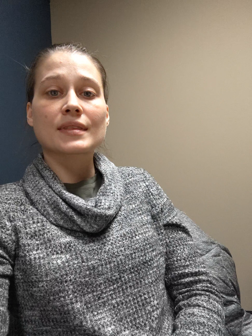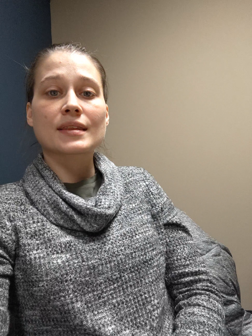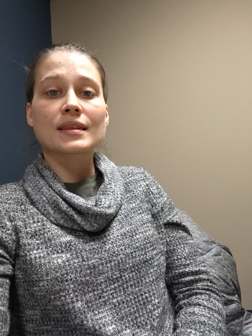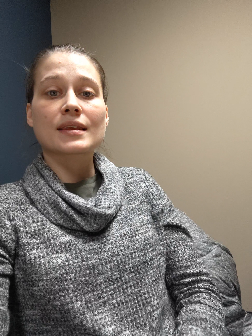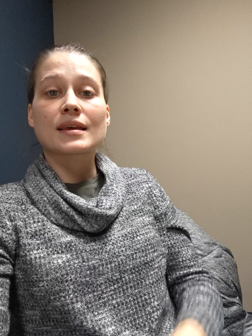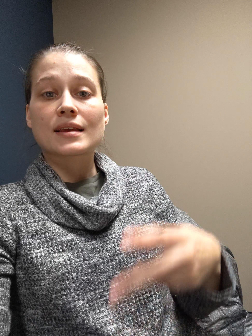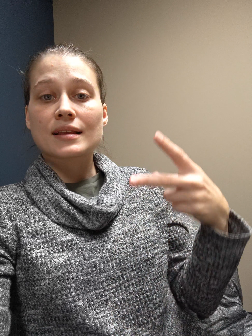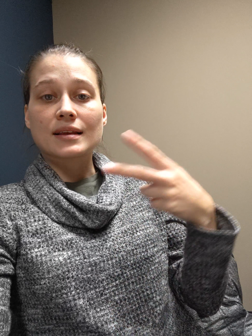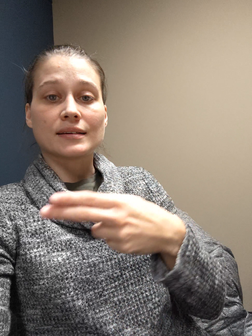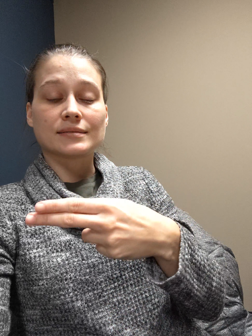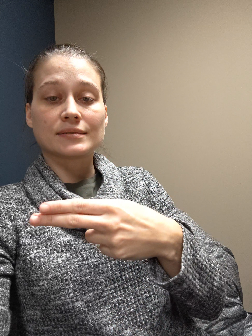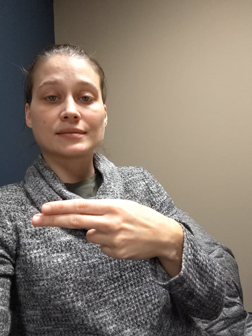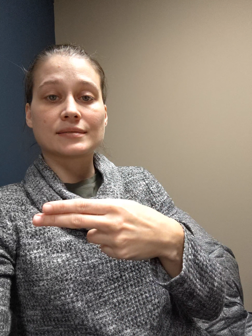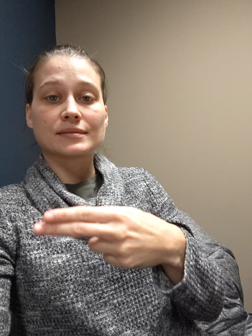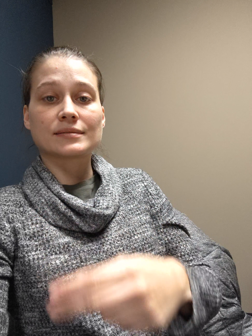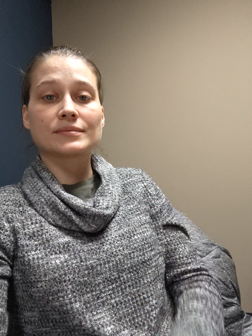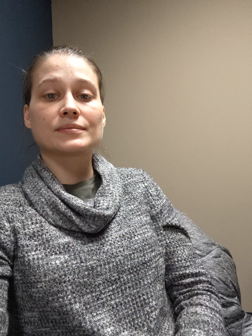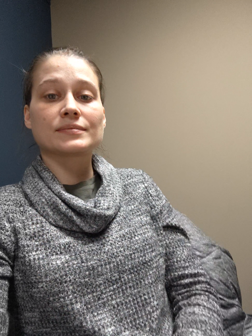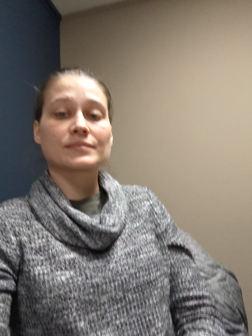cut